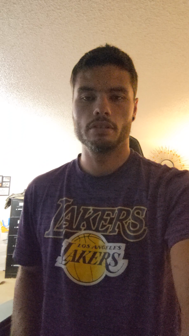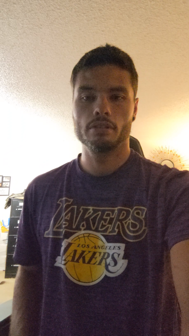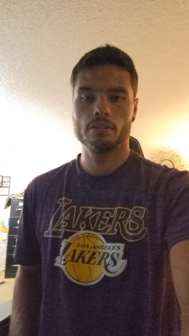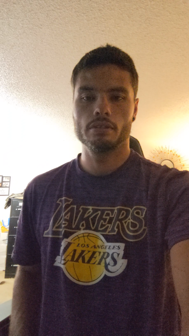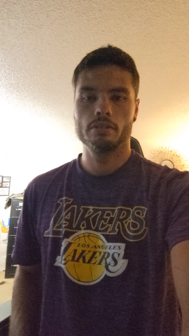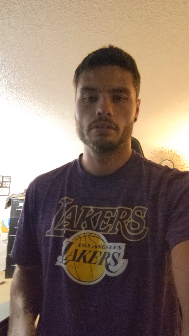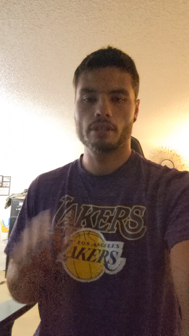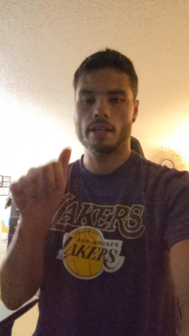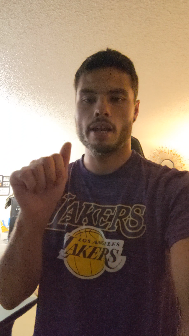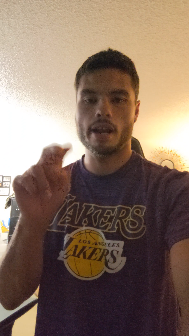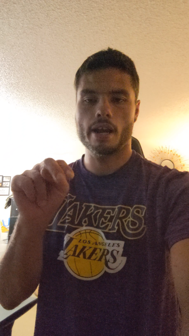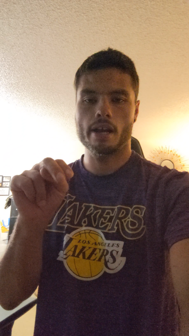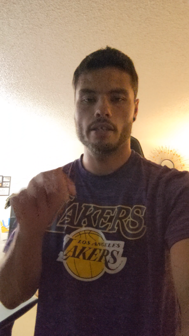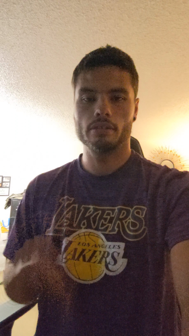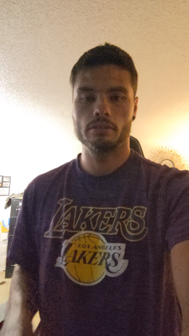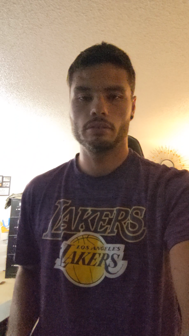an